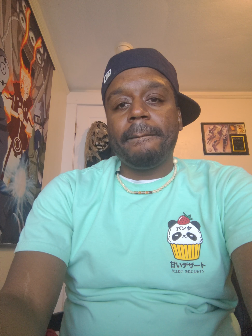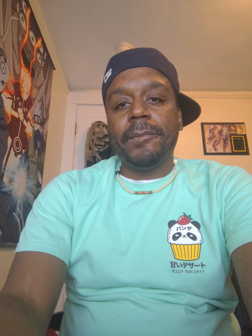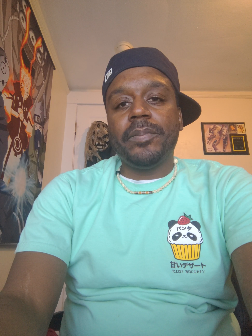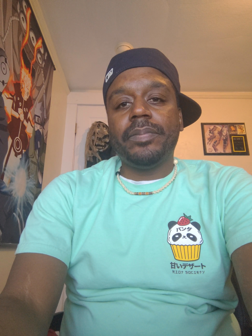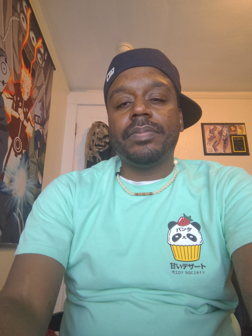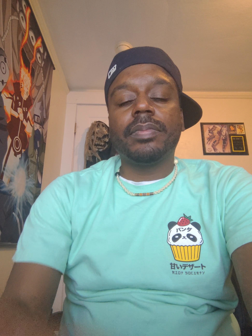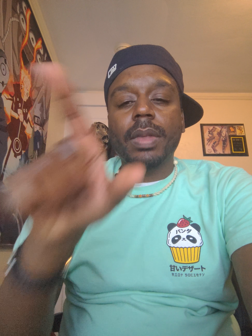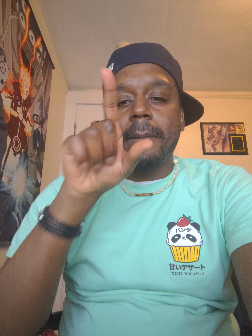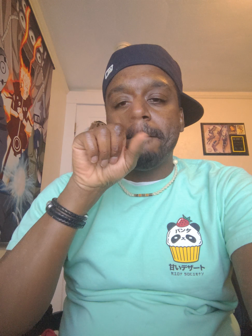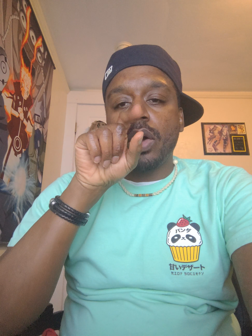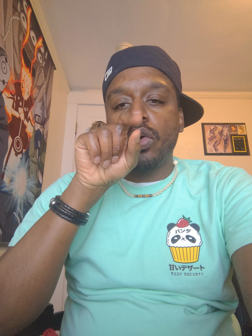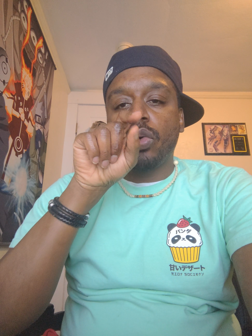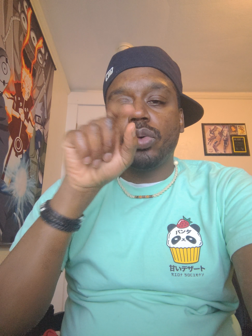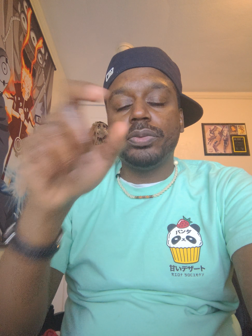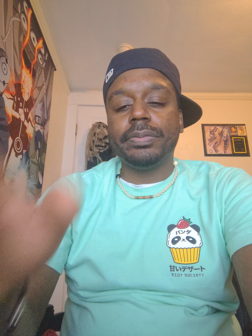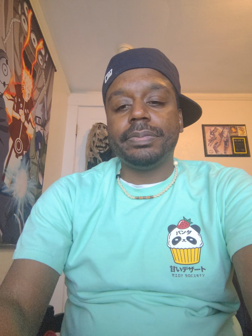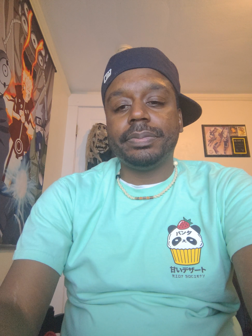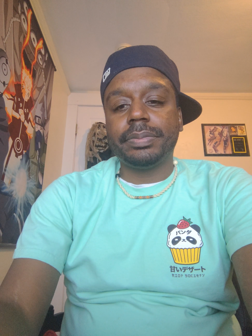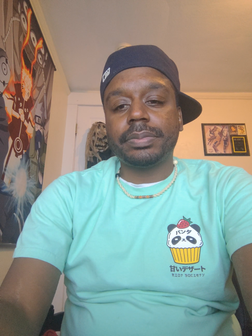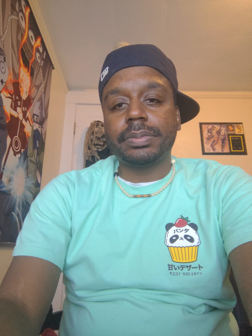bird